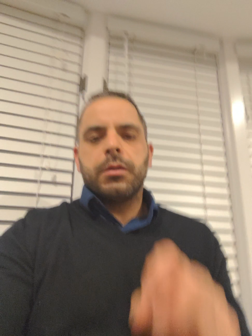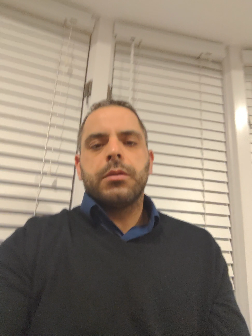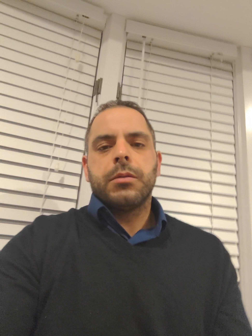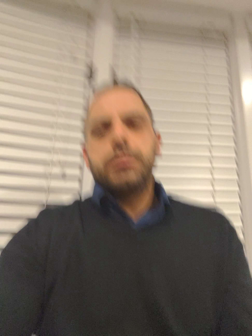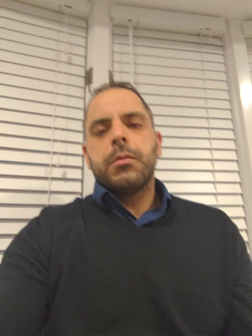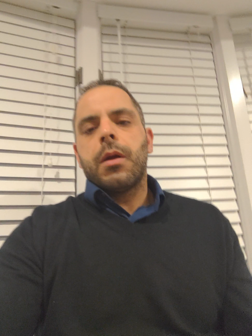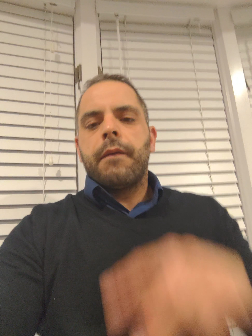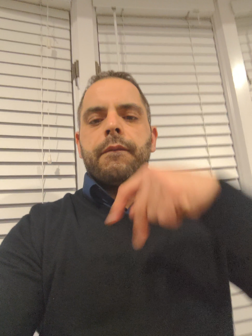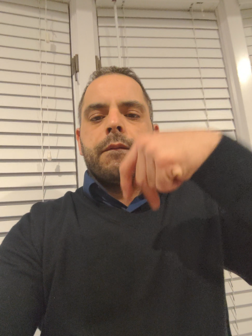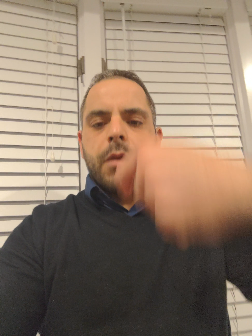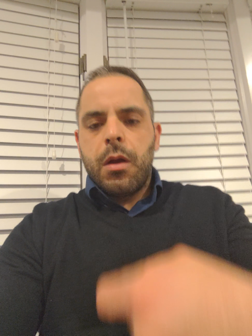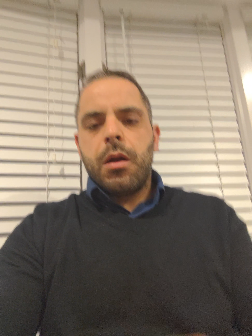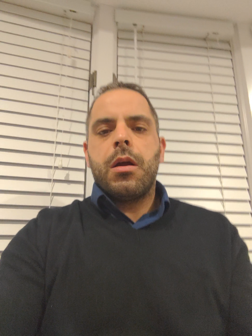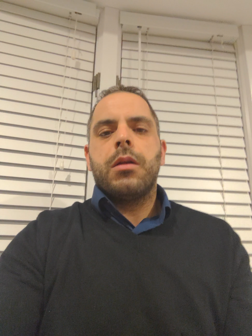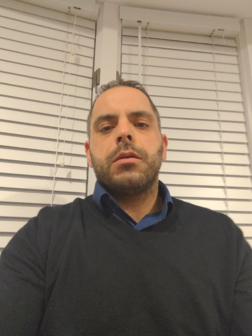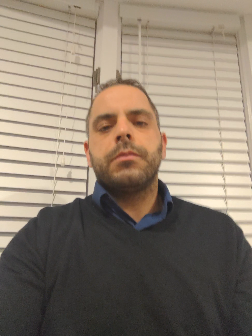fall